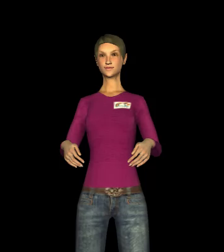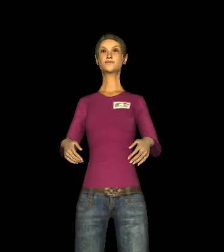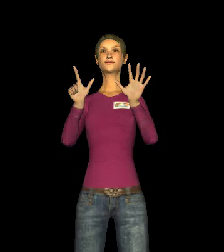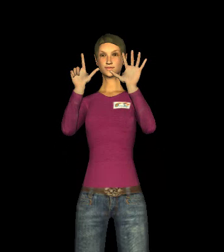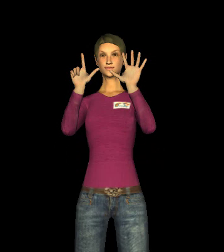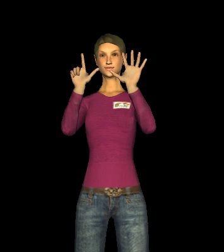7